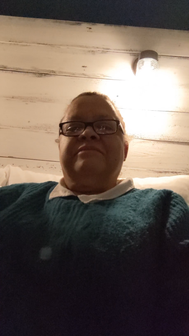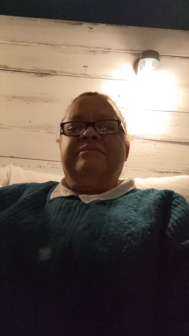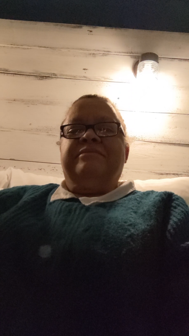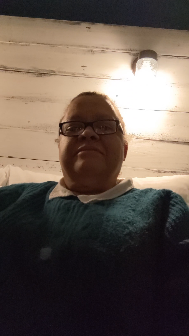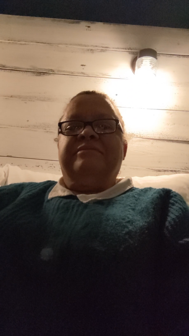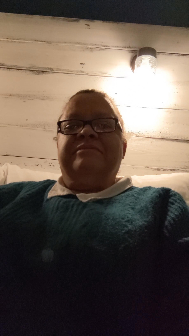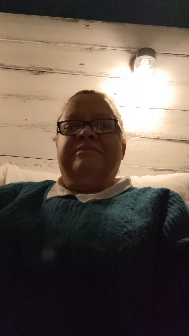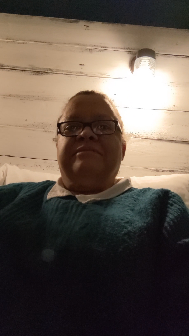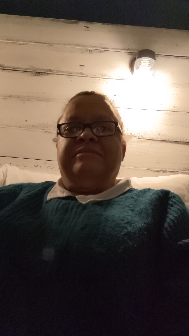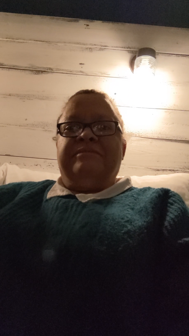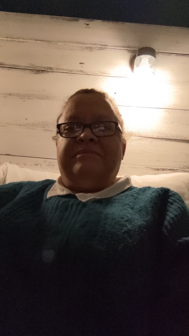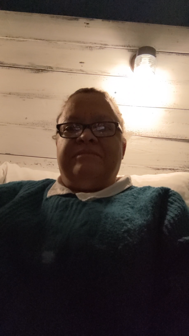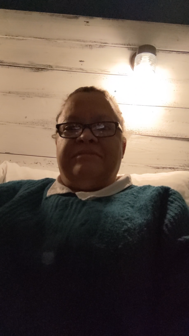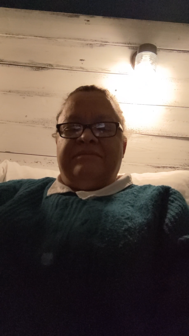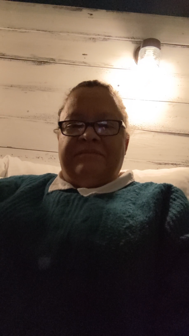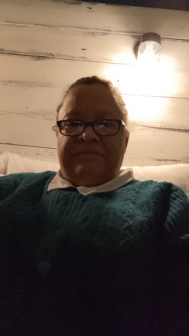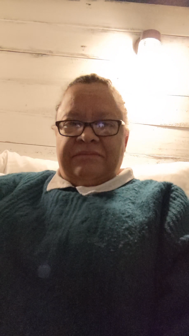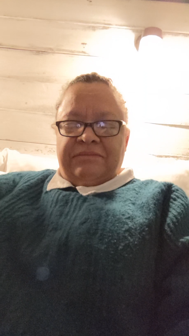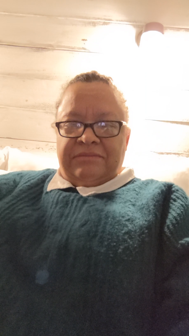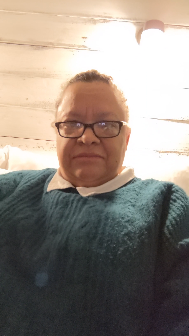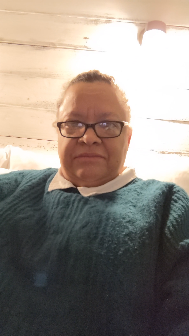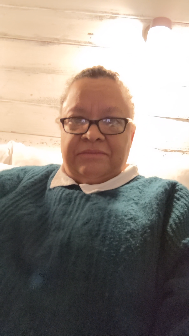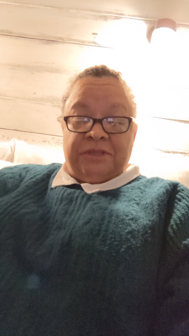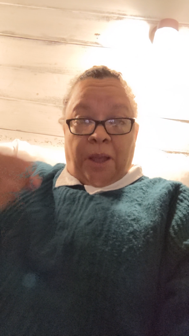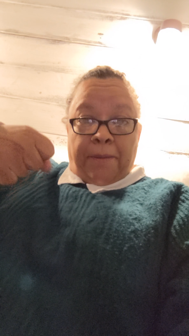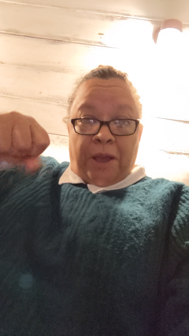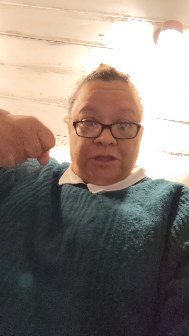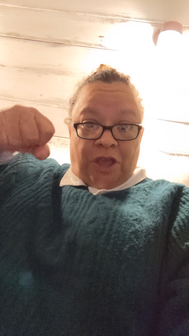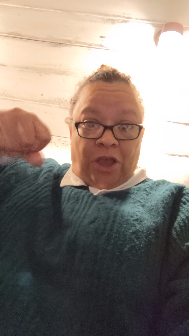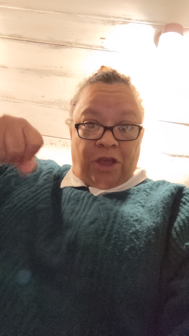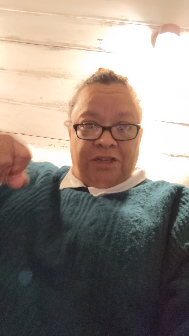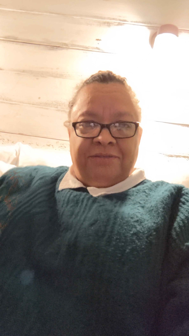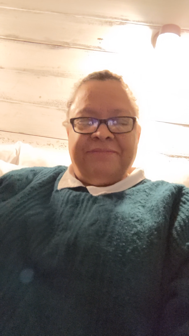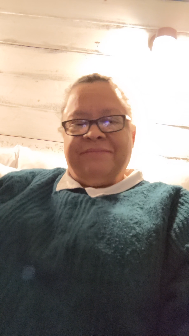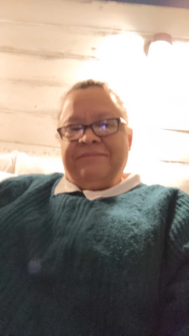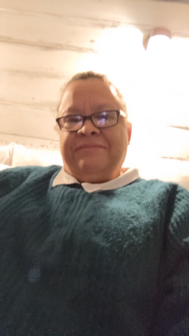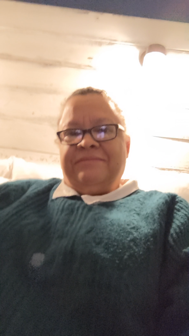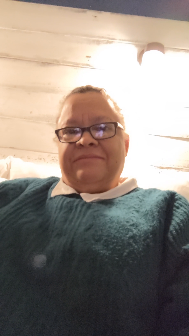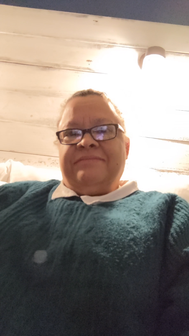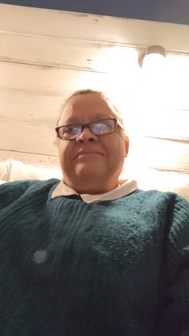motorcycle